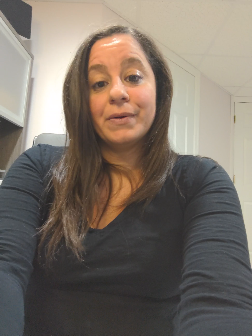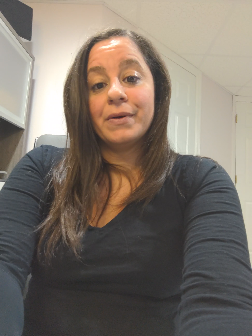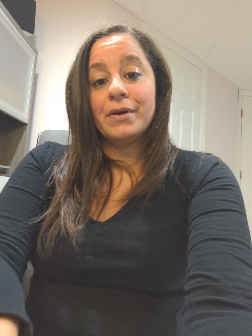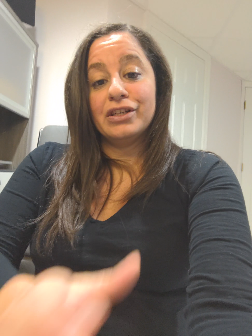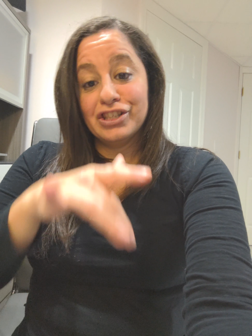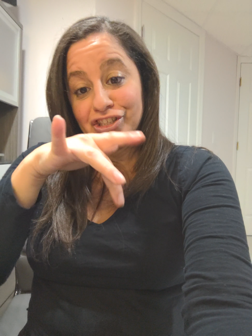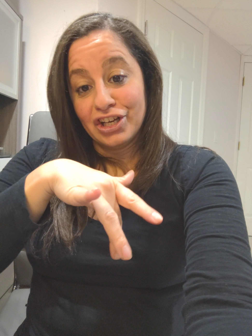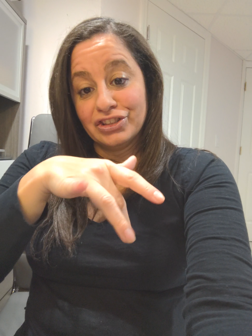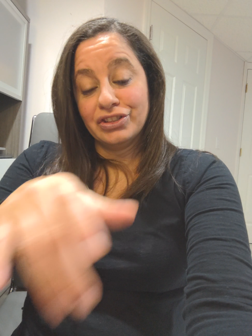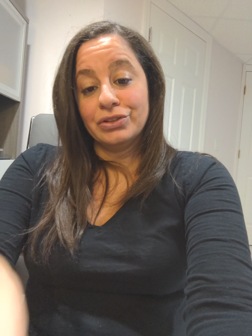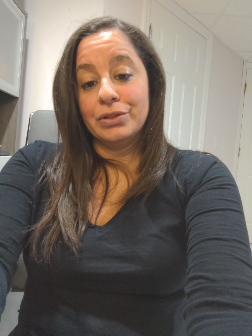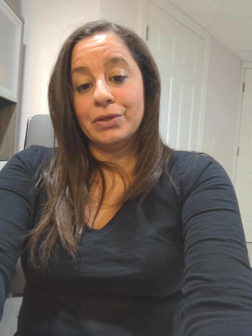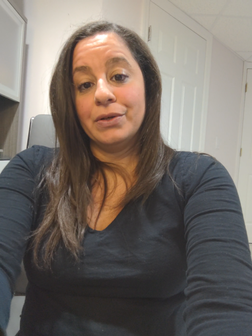touch